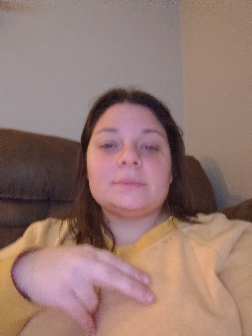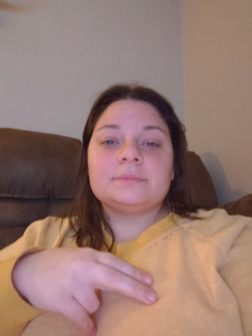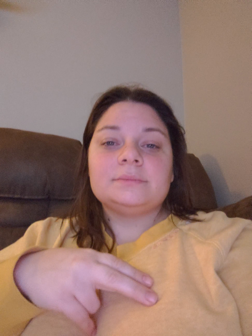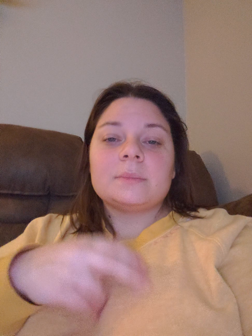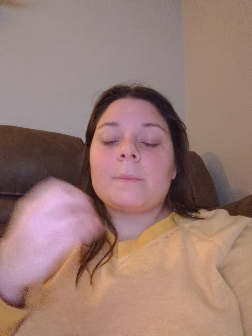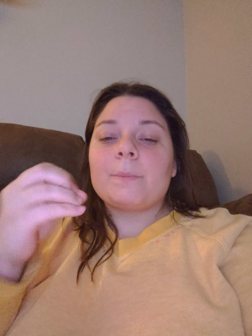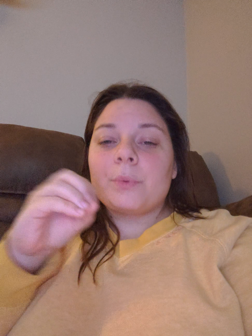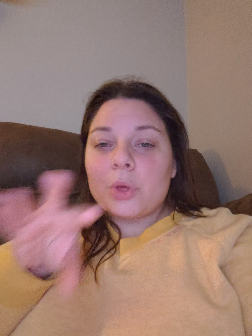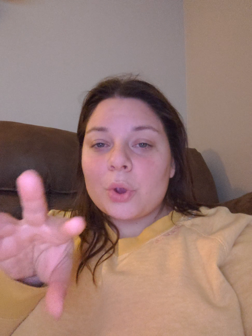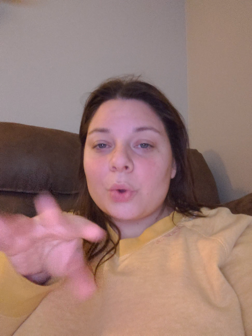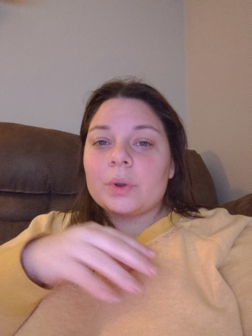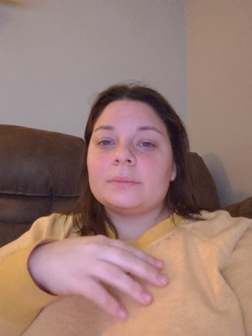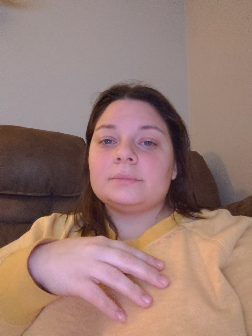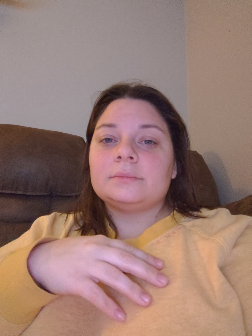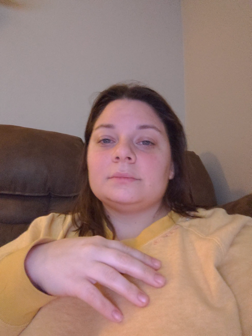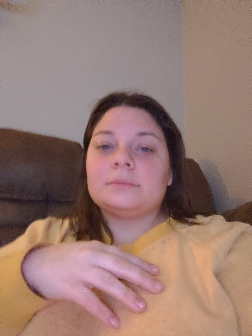blow